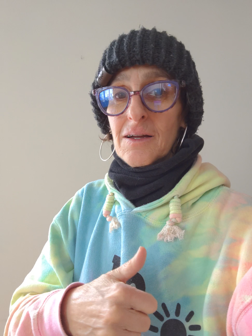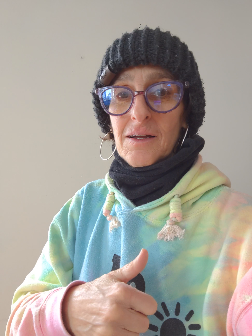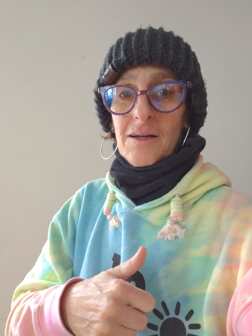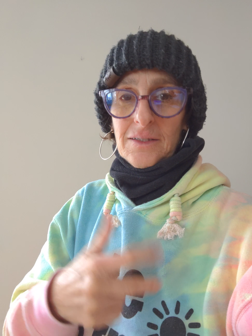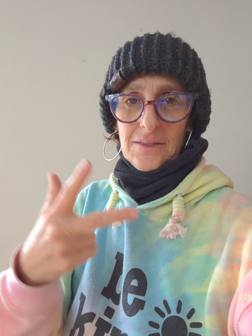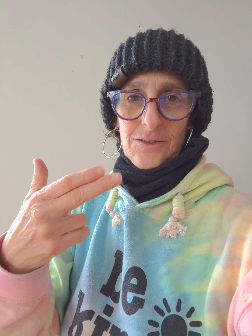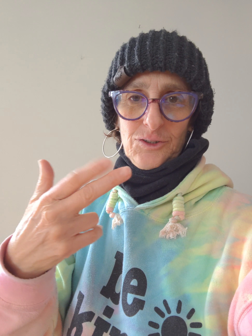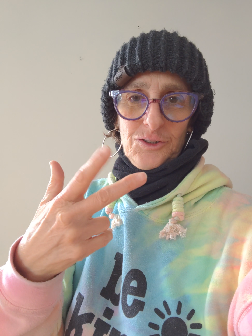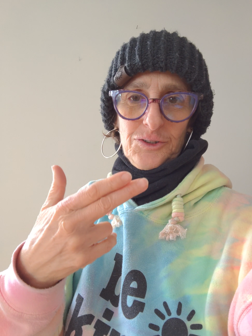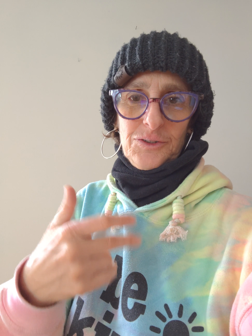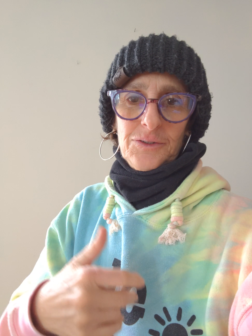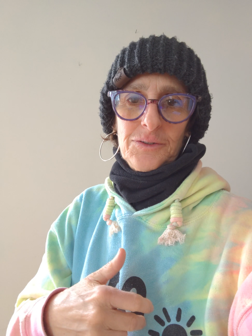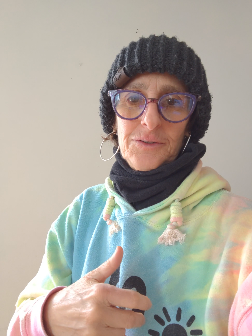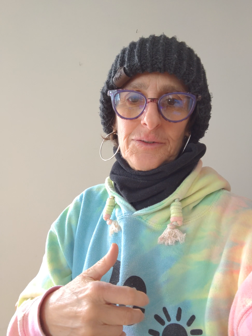scissors